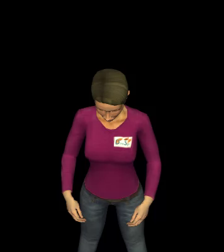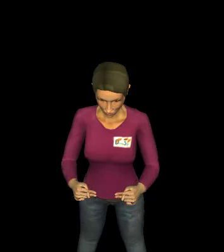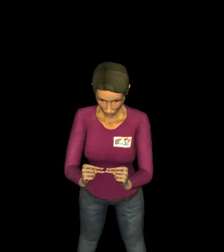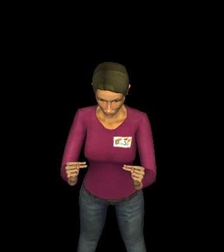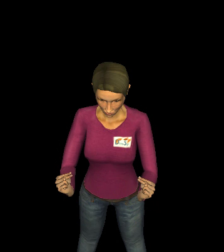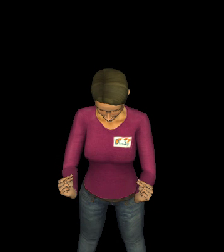جسر